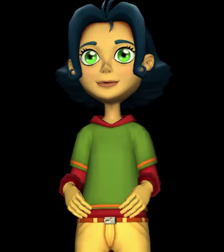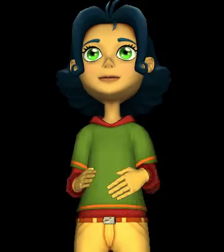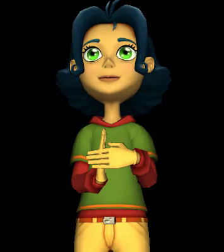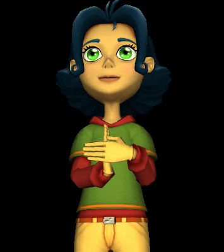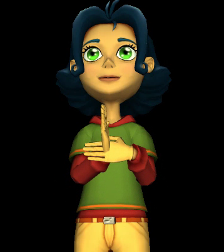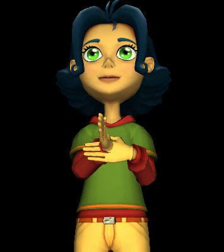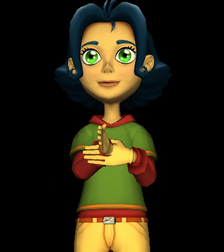مدخل